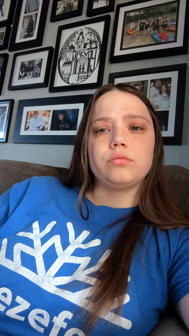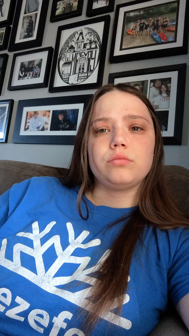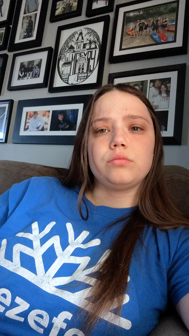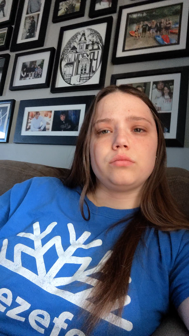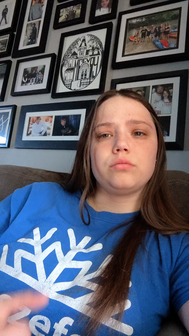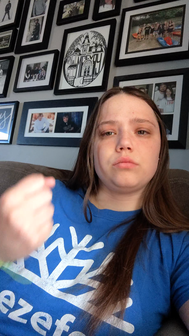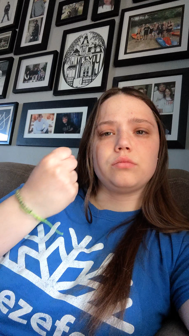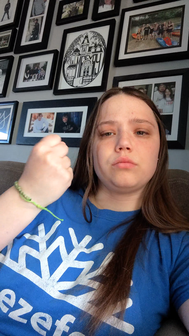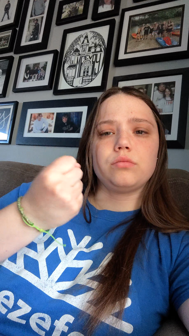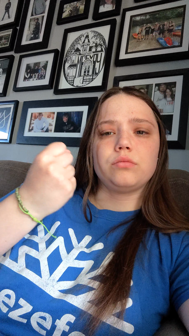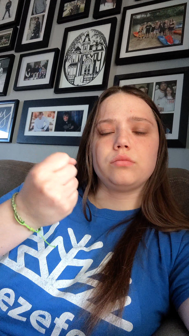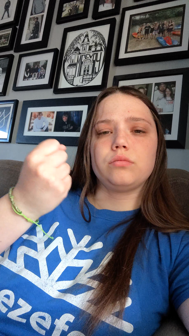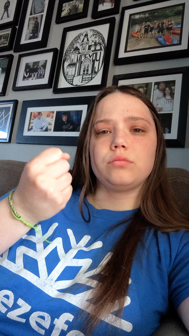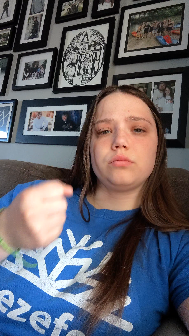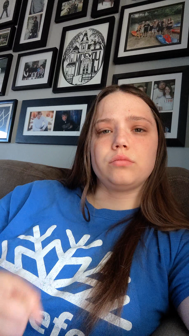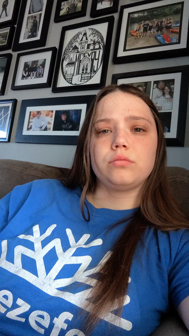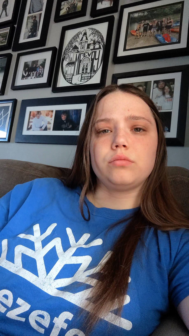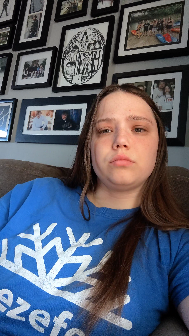hold